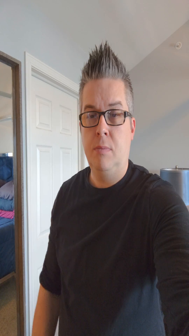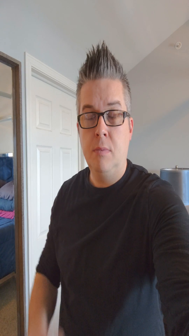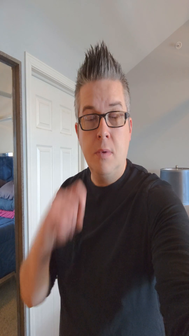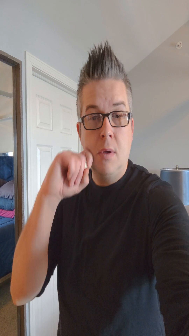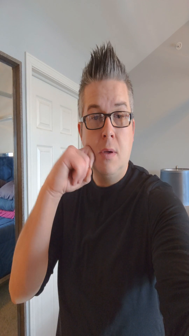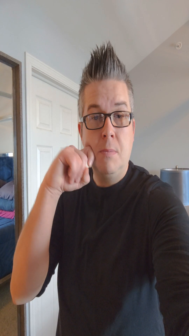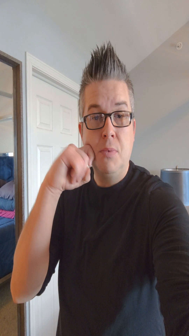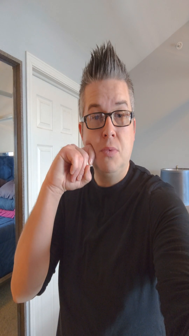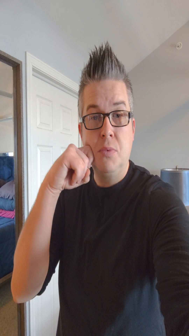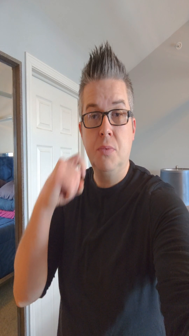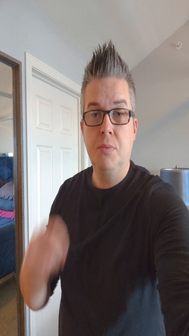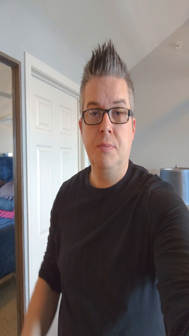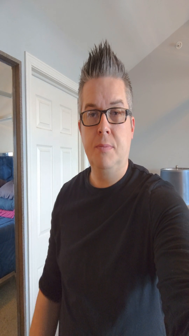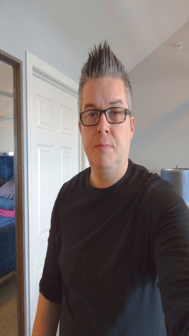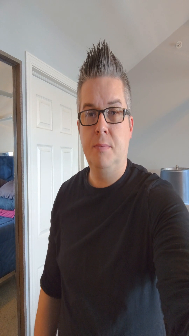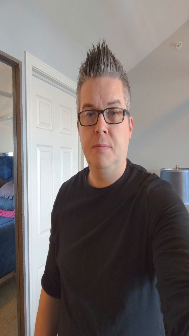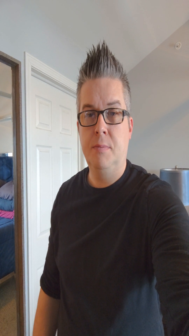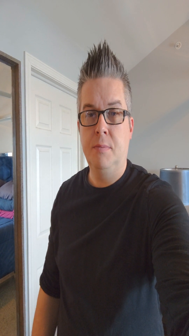apple